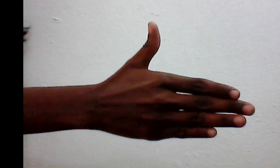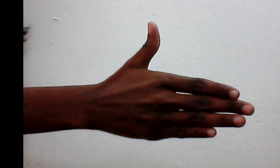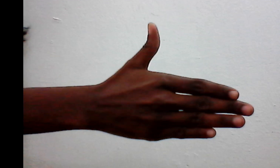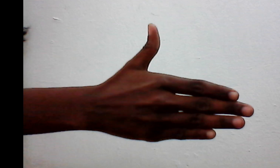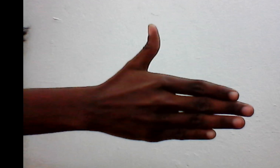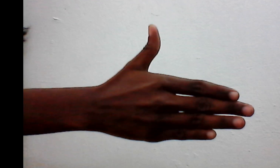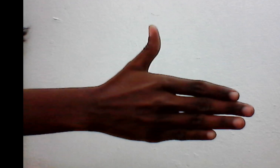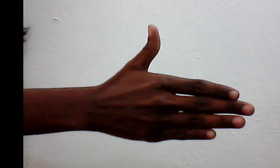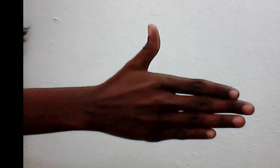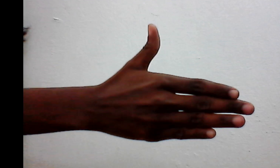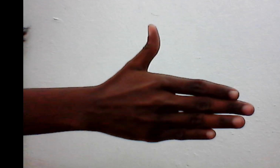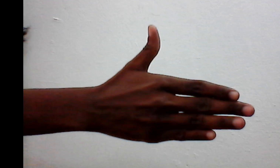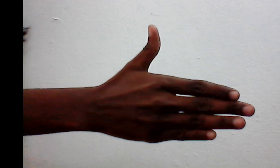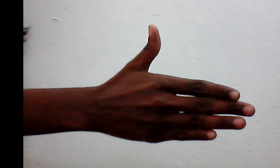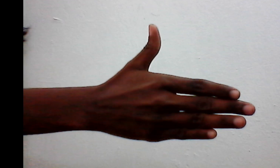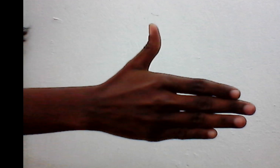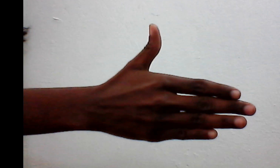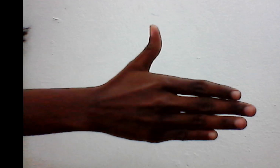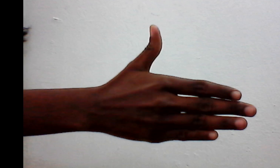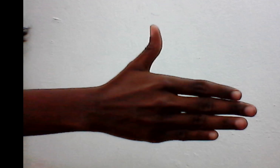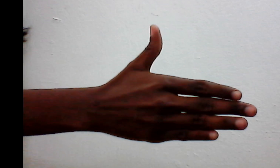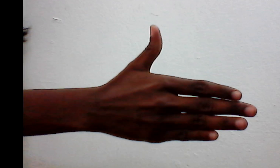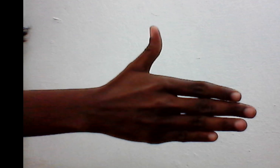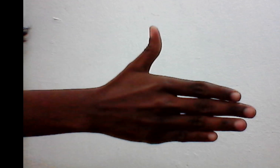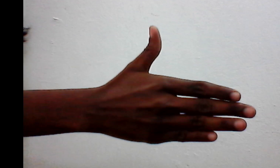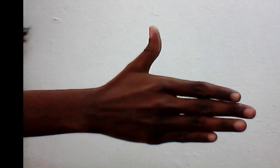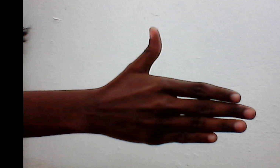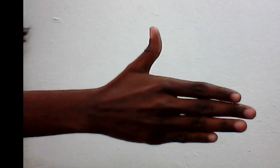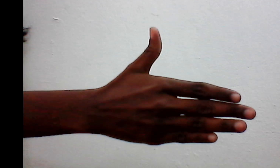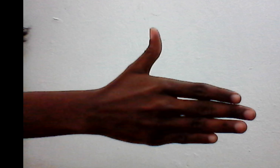ആ